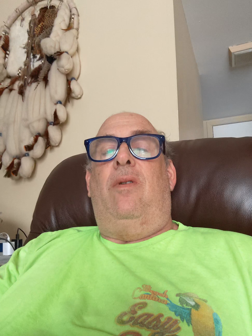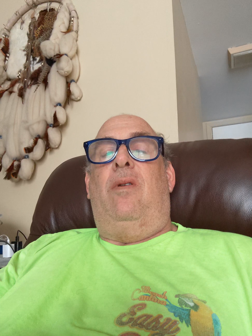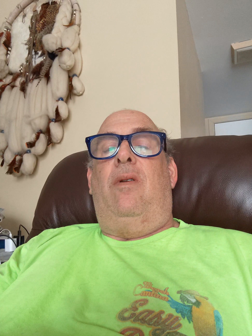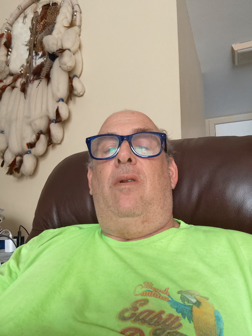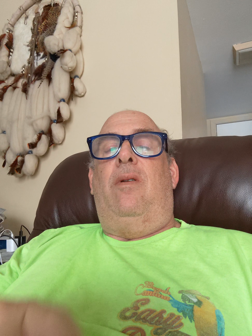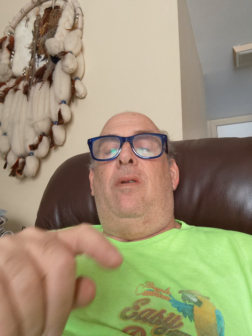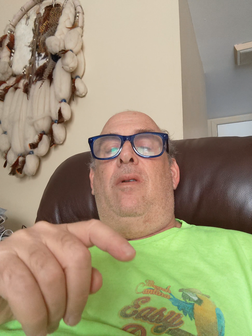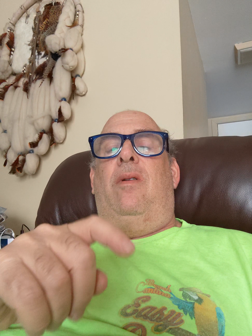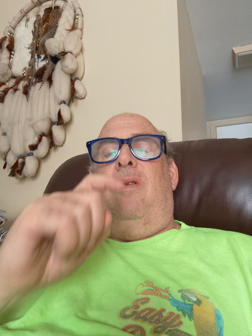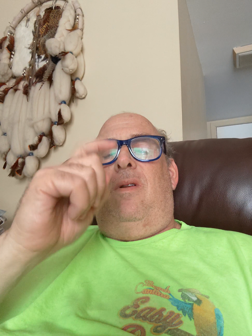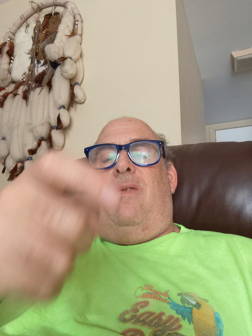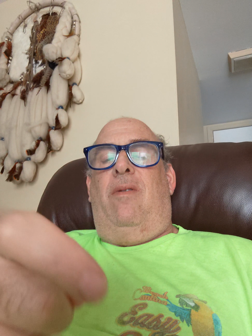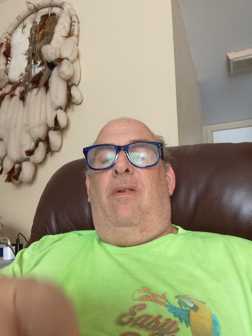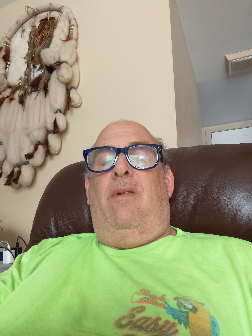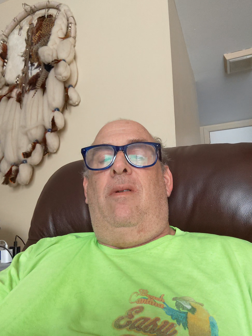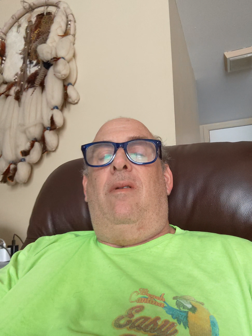gift